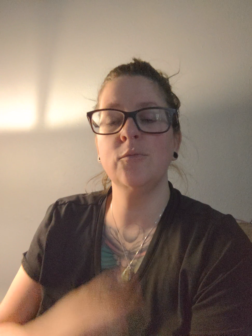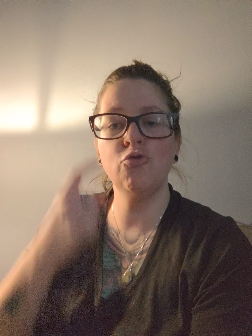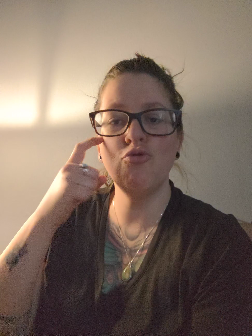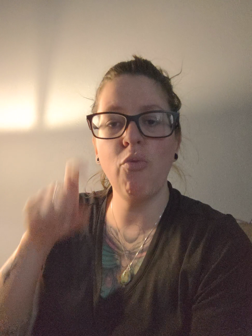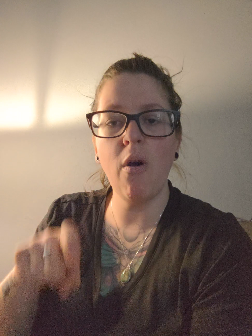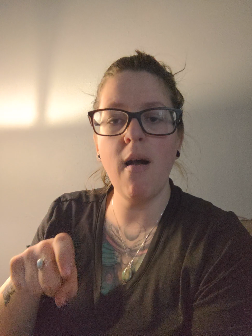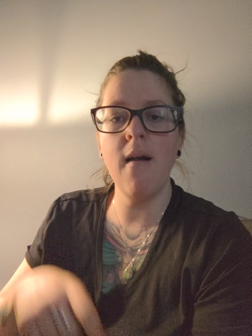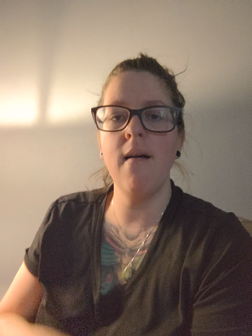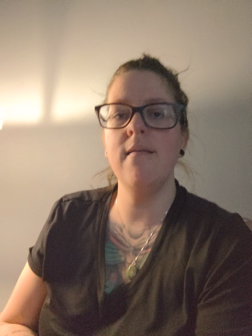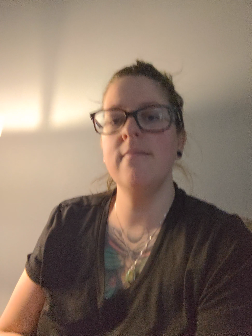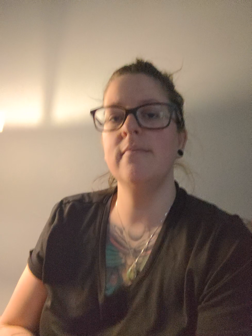cry